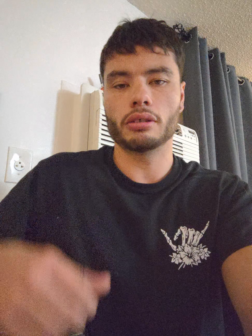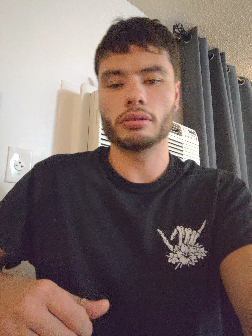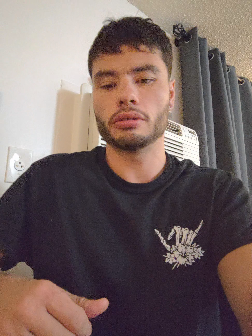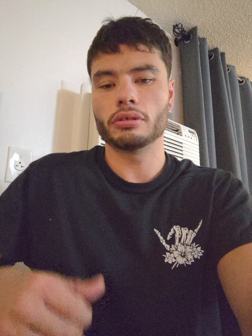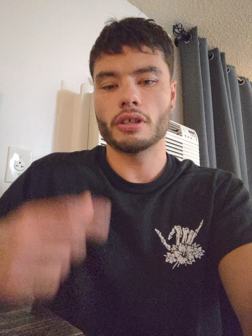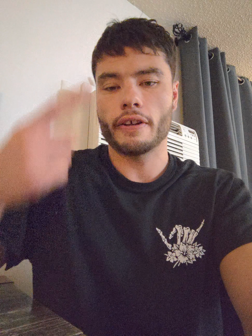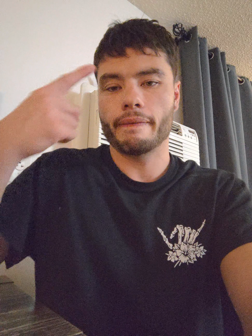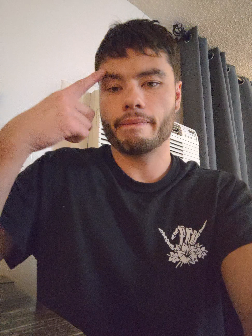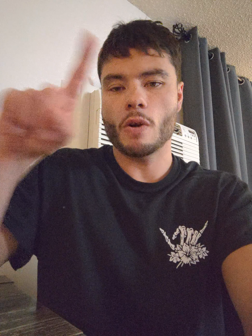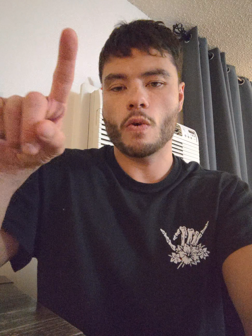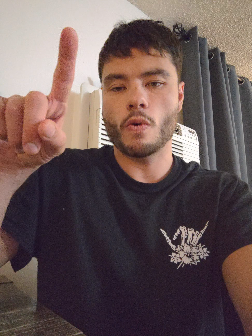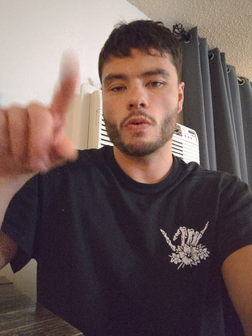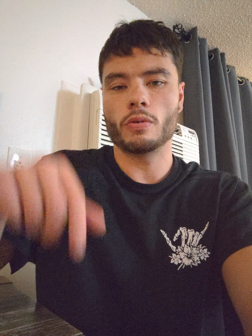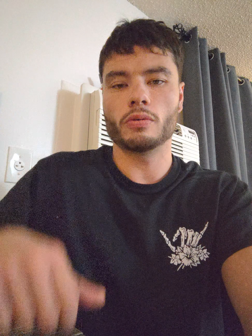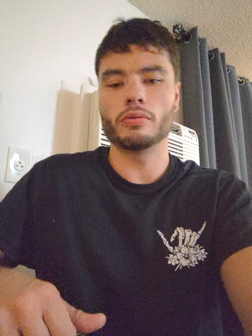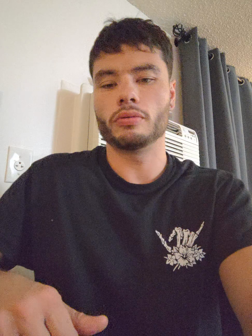for